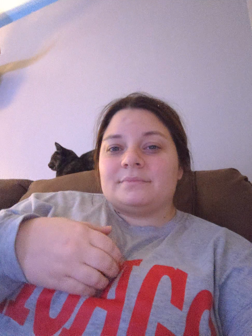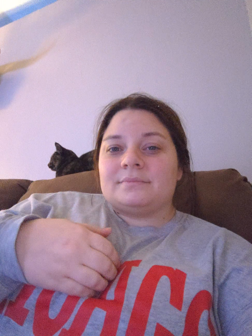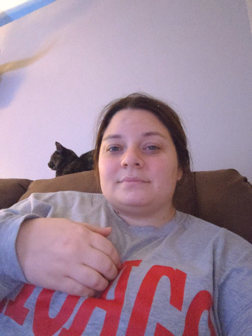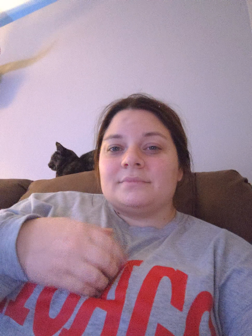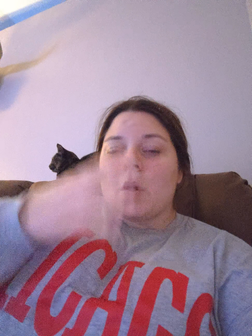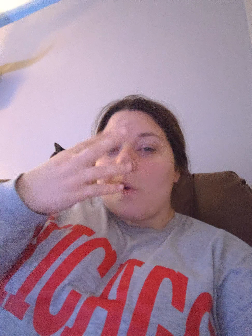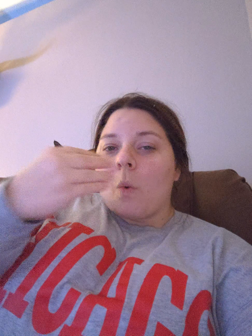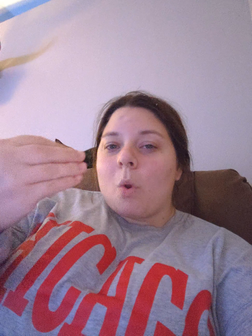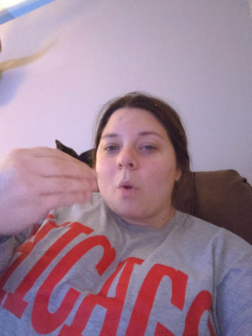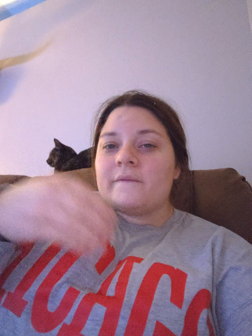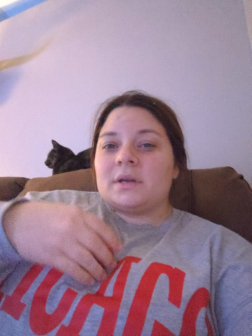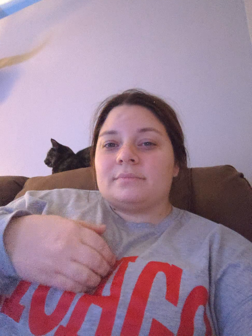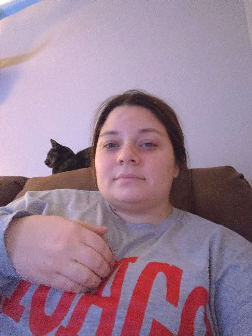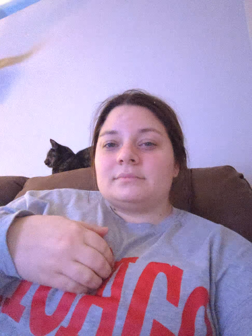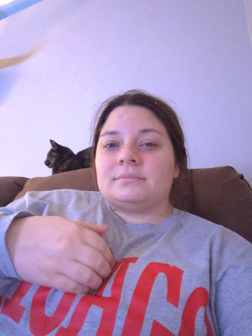wolf